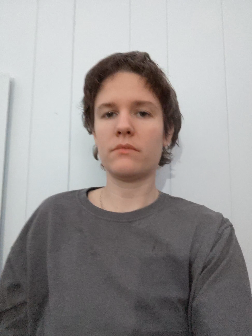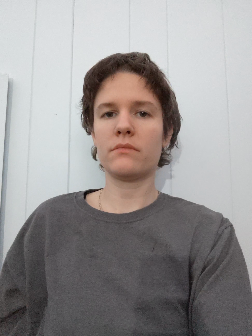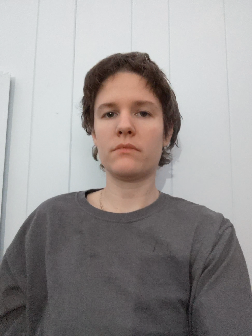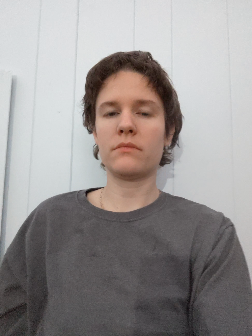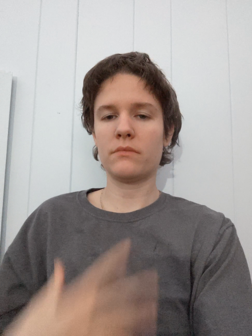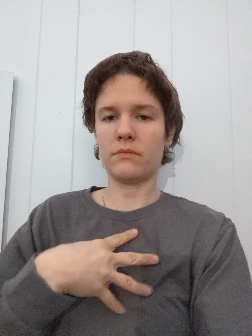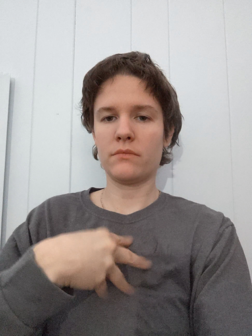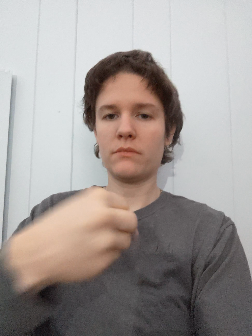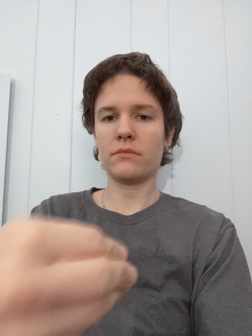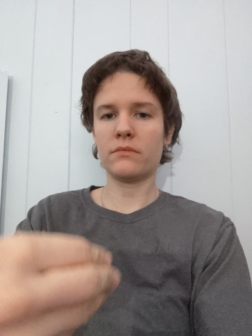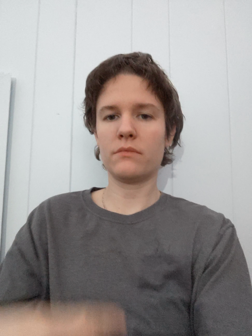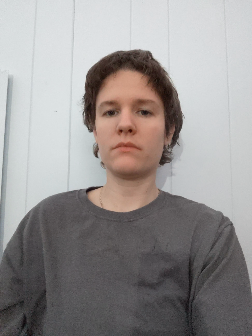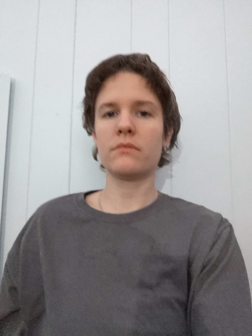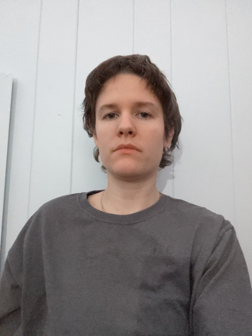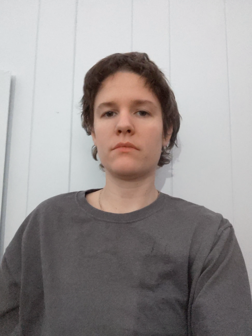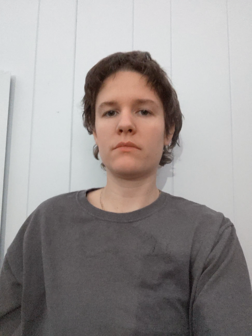white